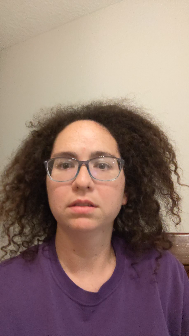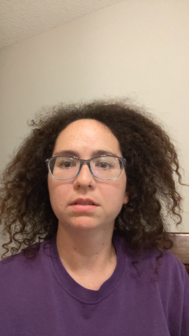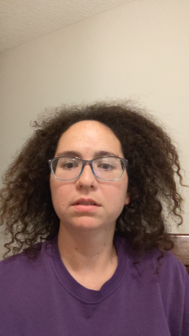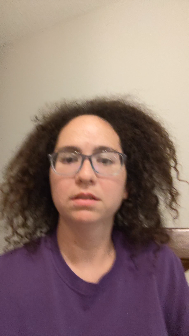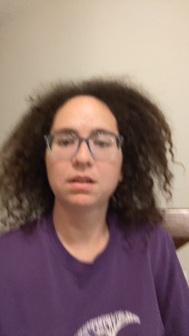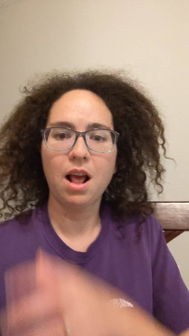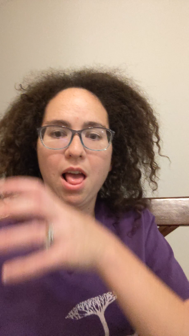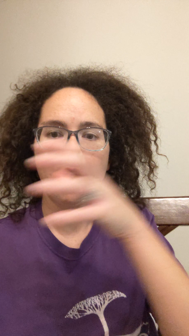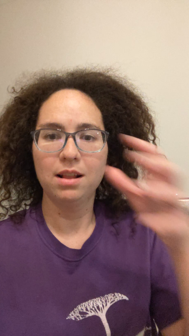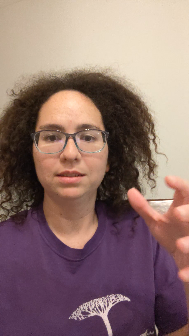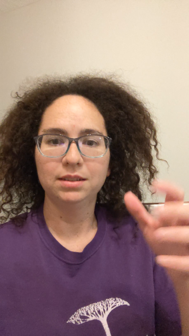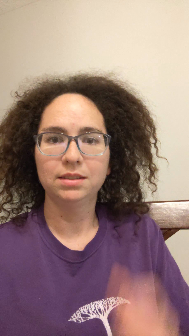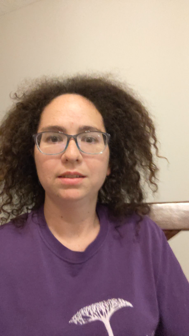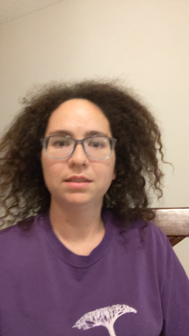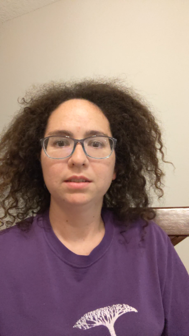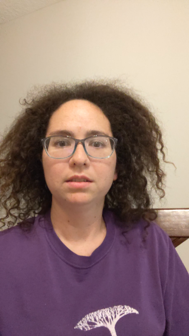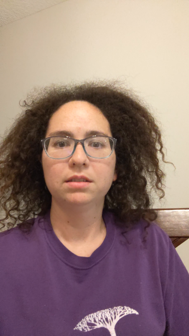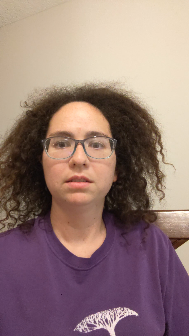a lot